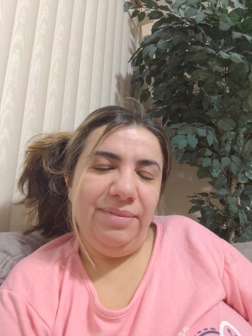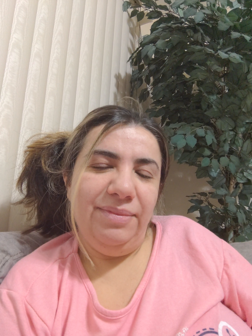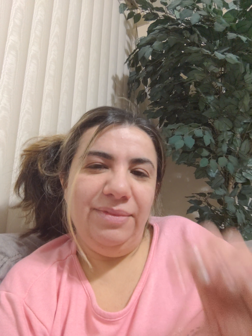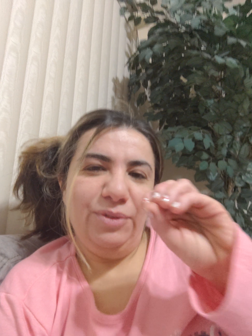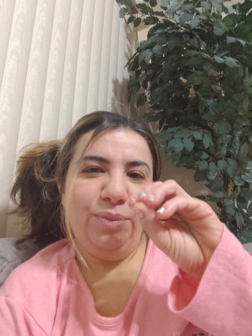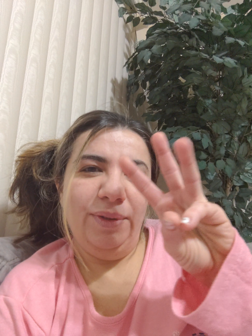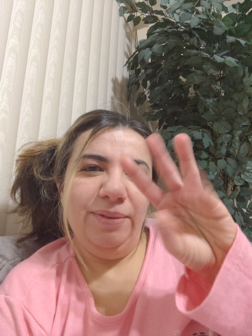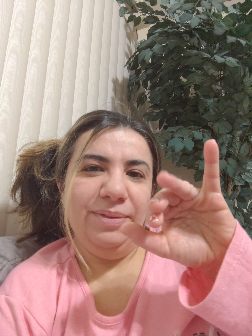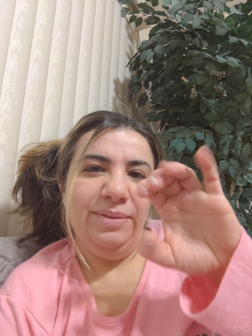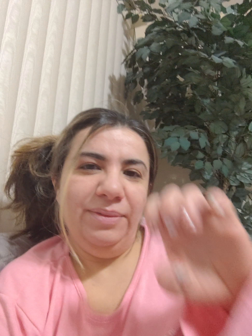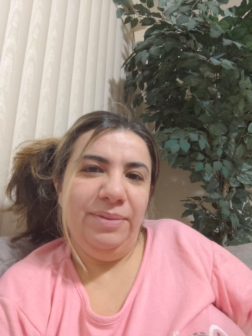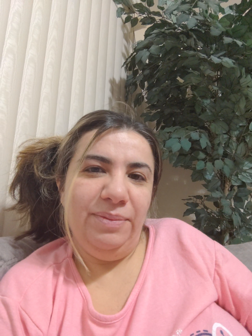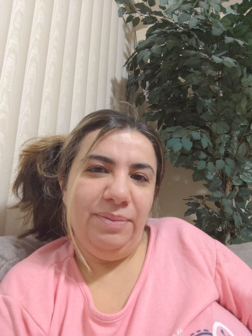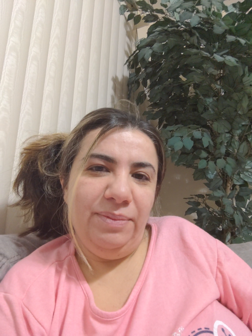owie